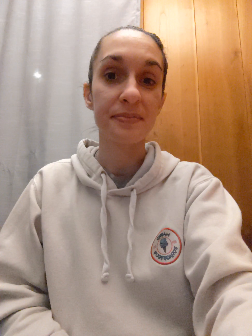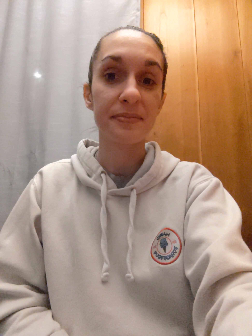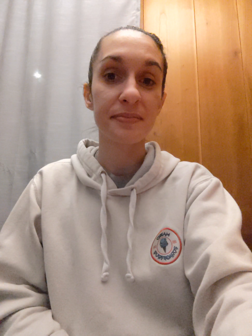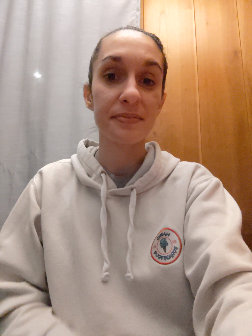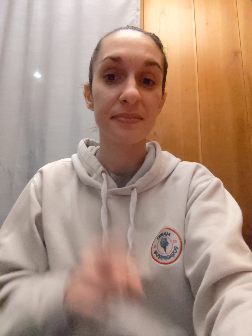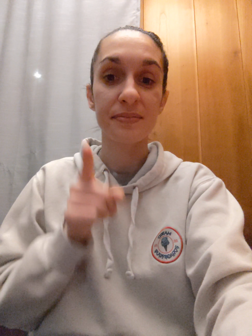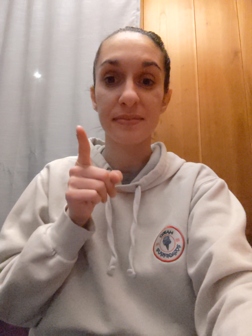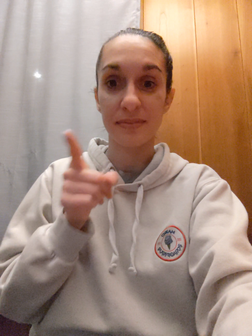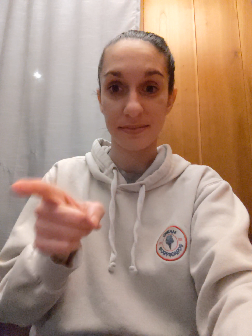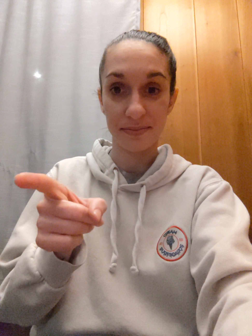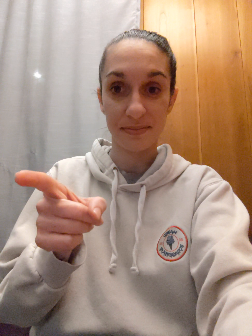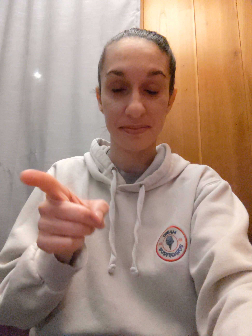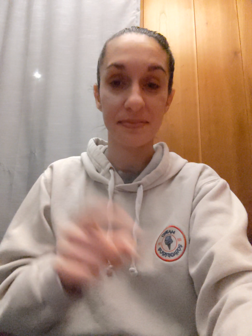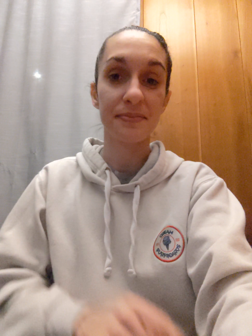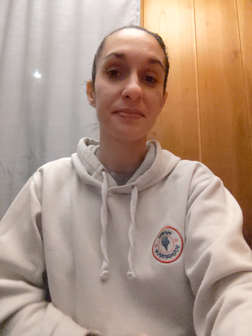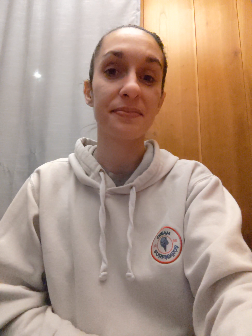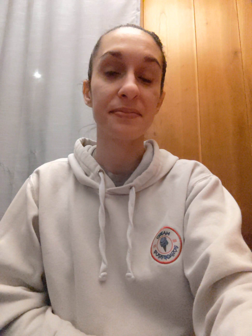he/she/it